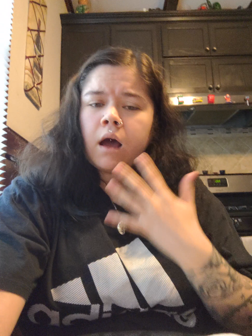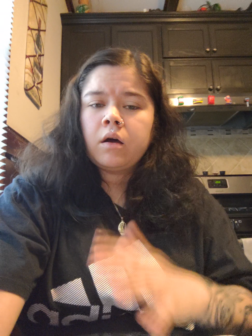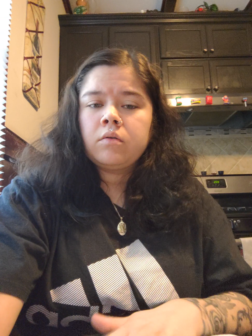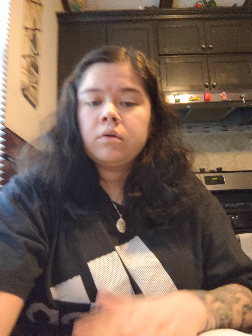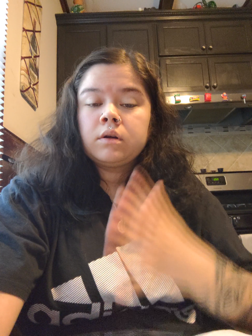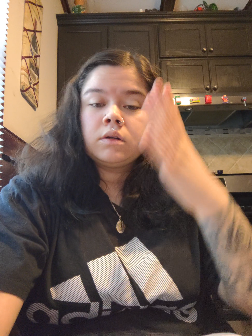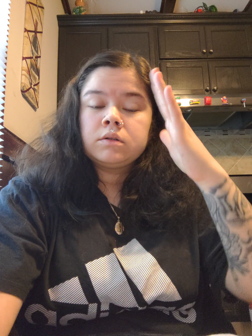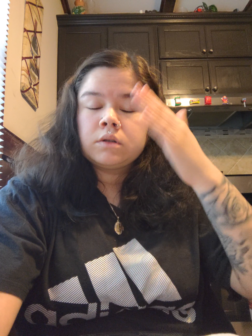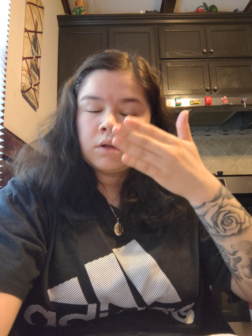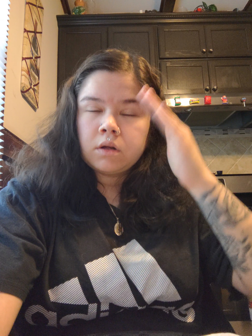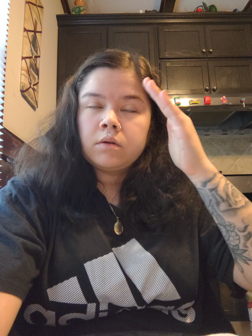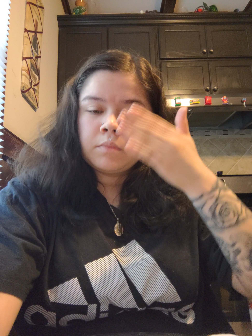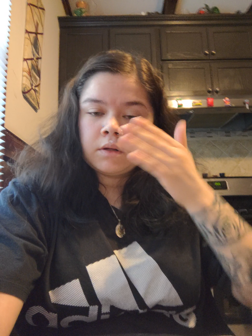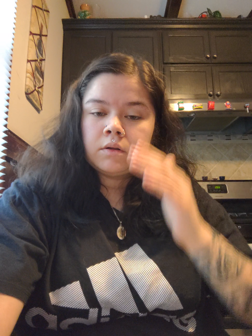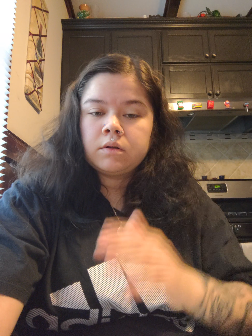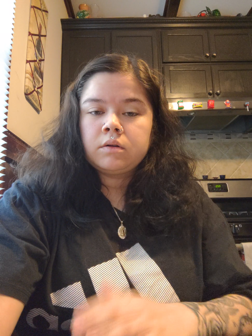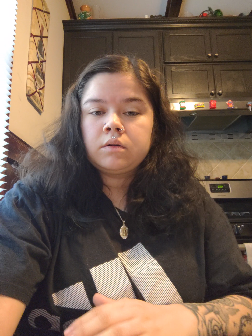sleepy